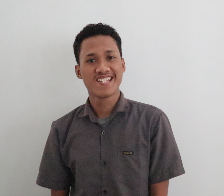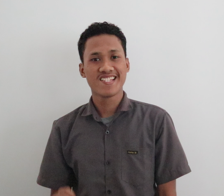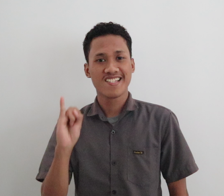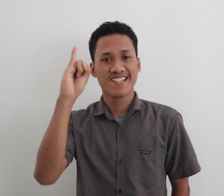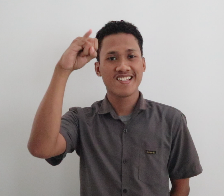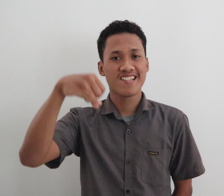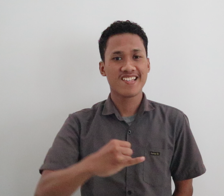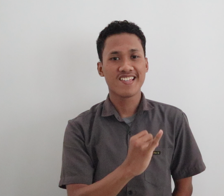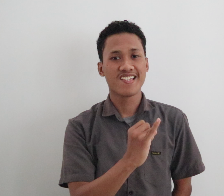J